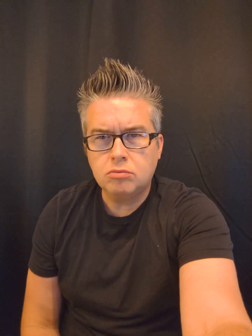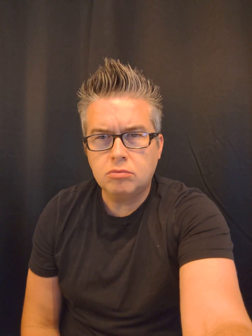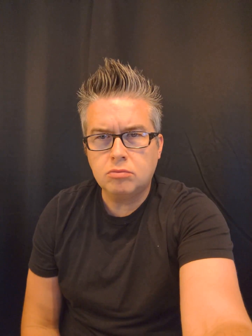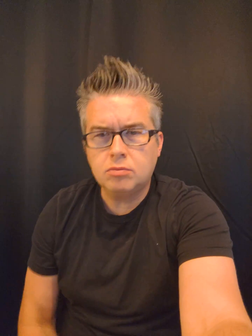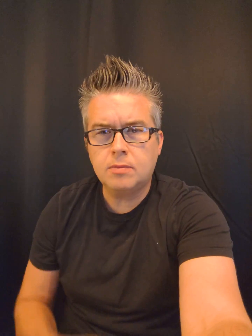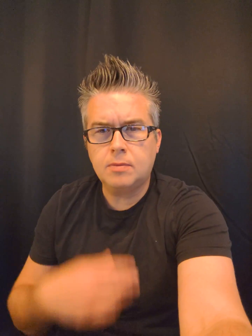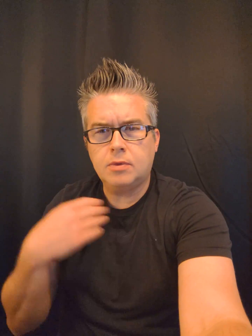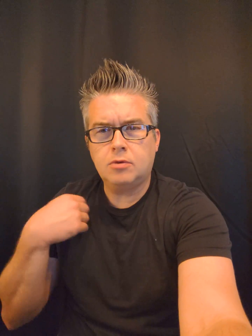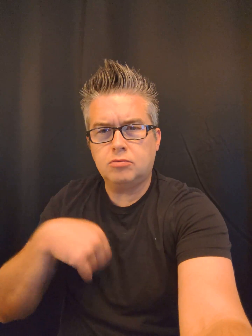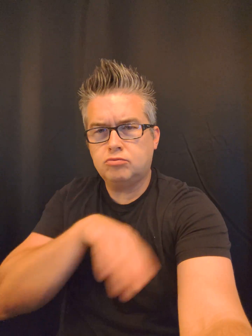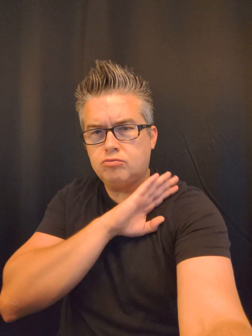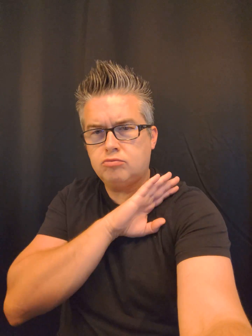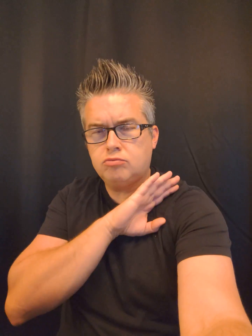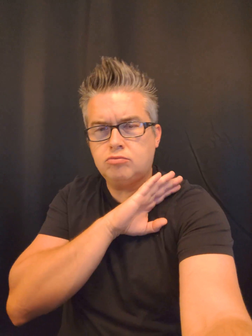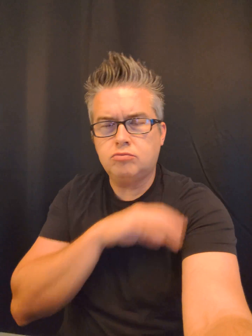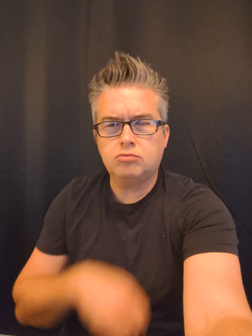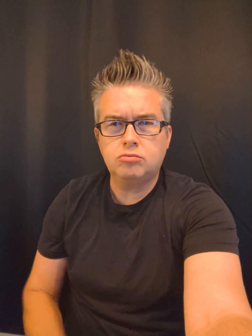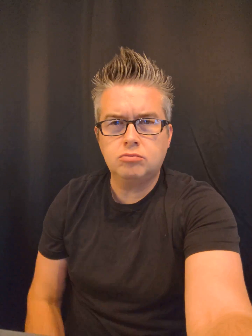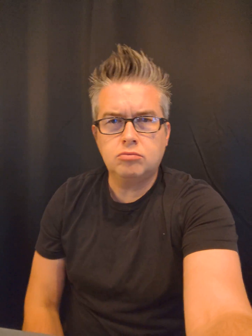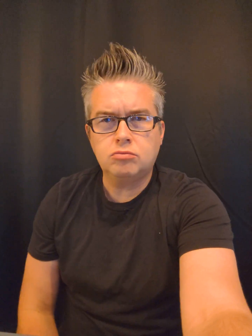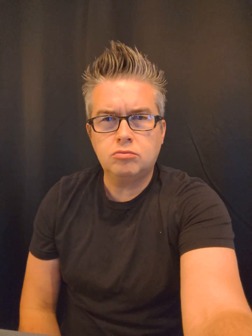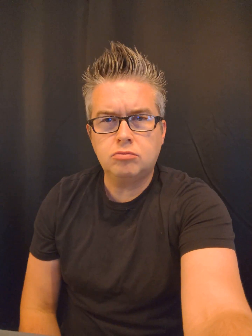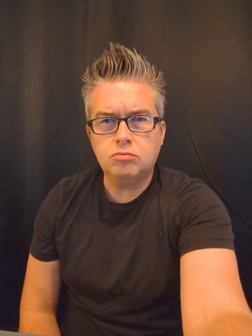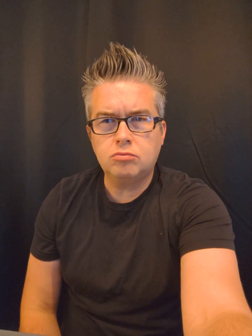scarf